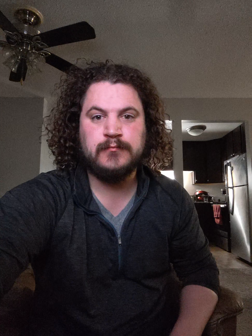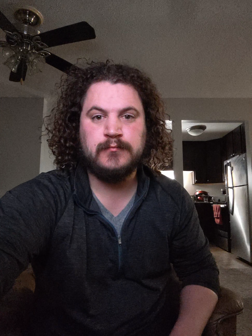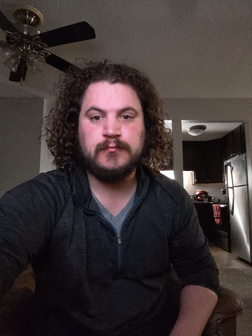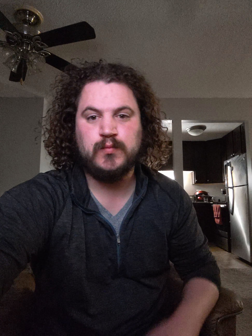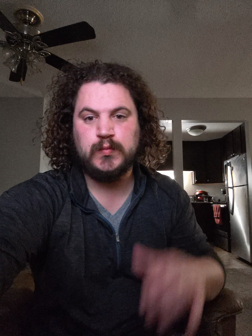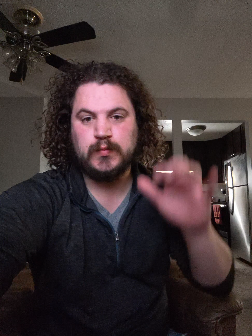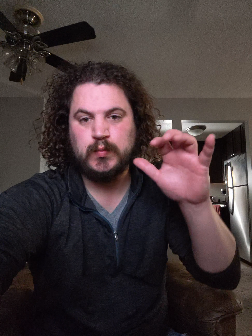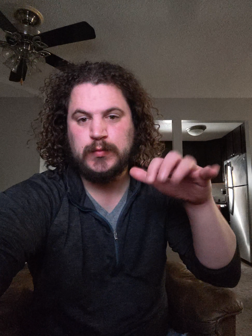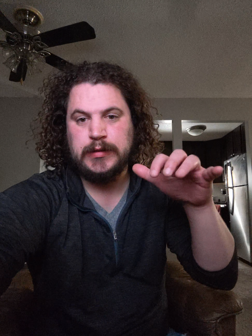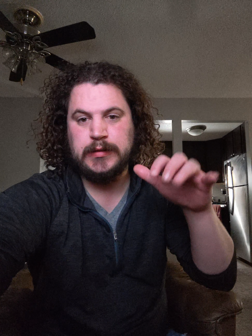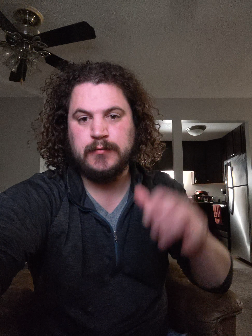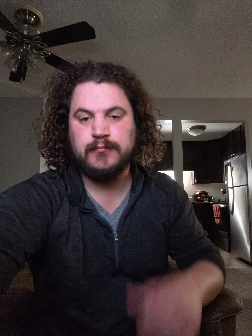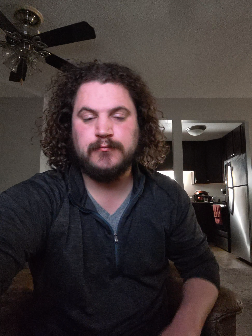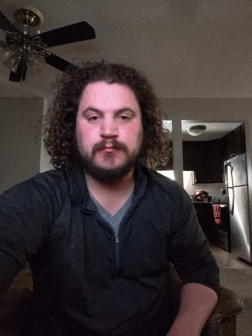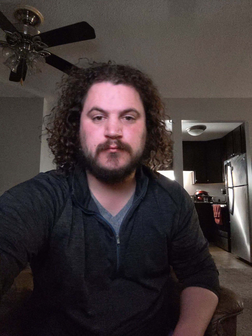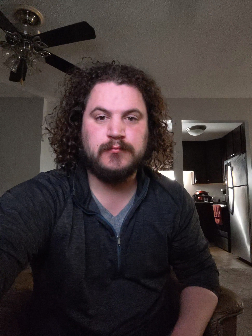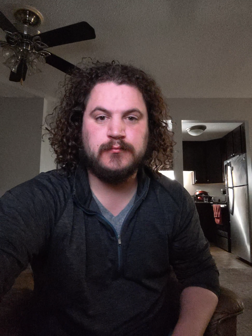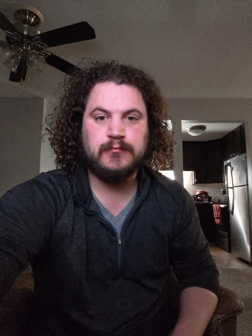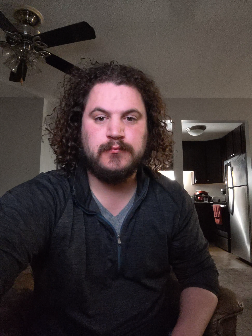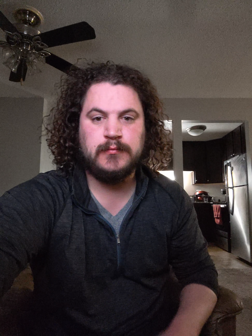rain